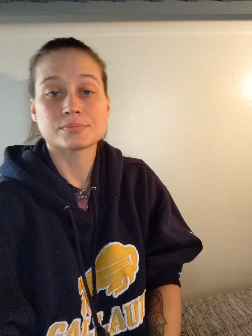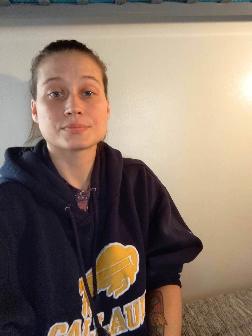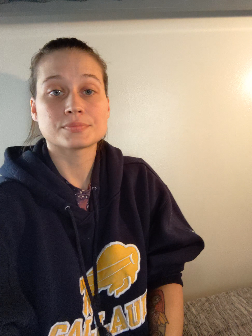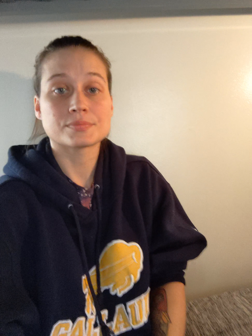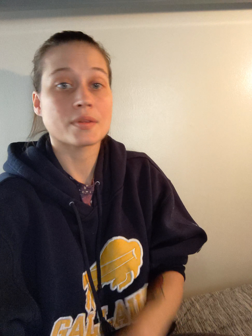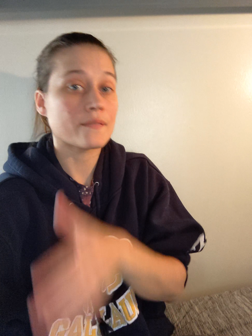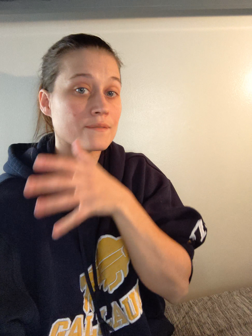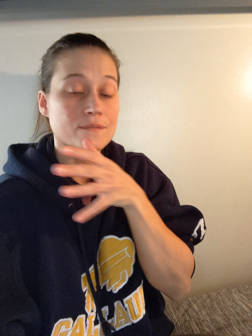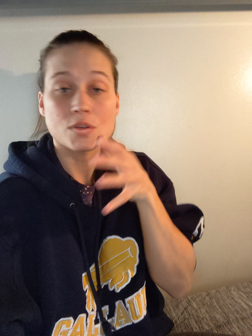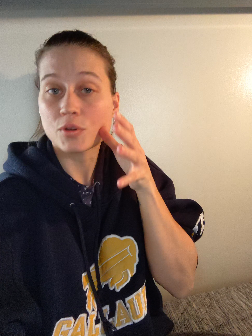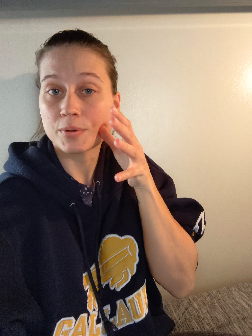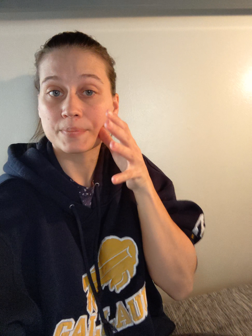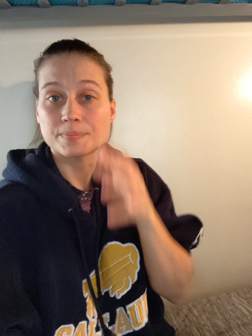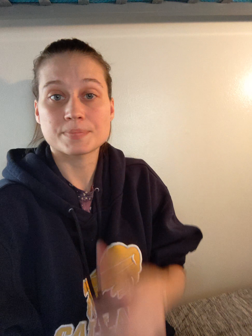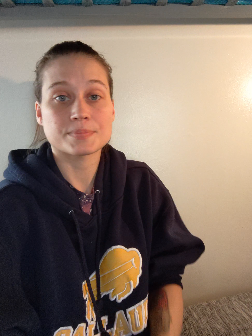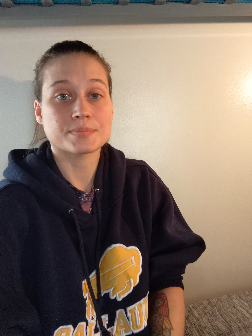farm